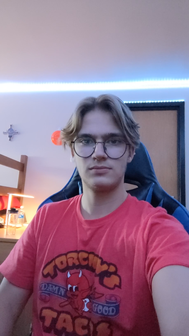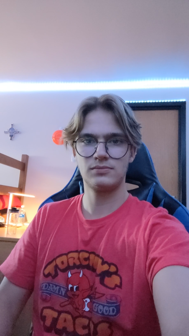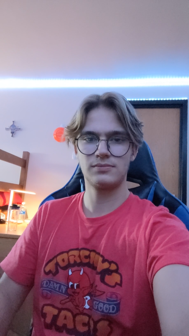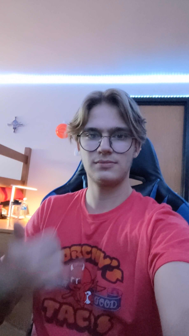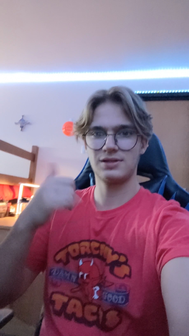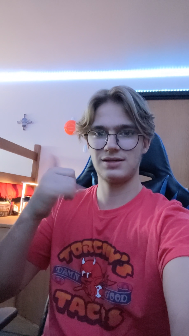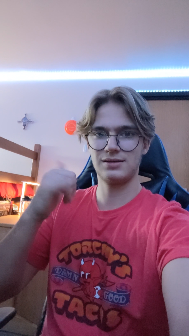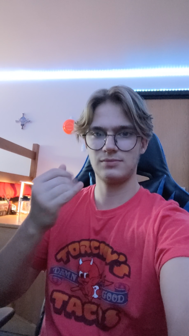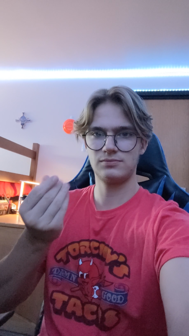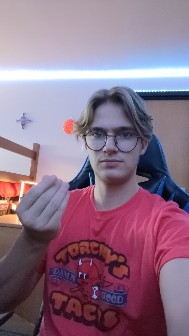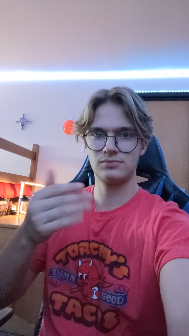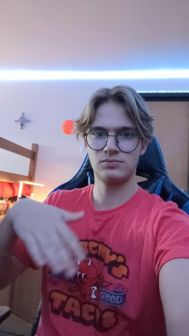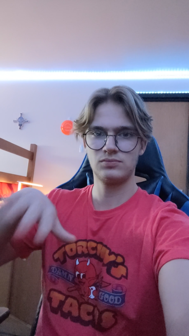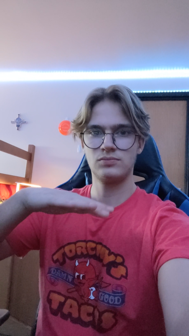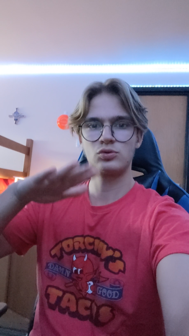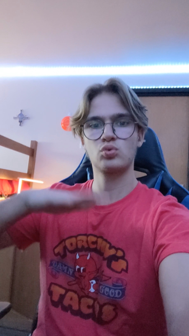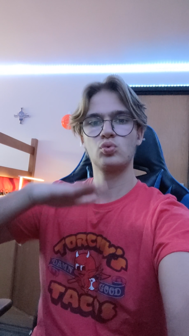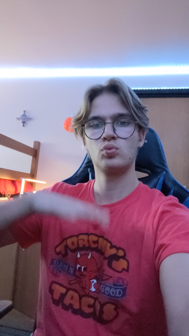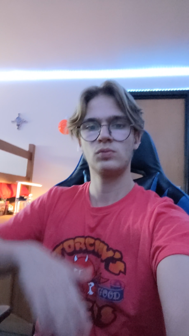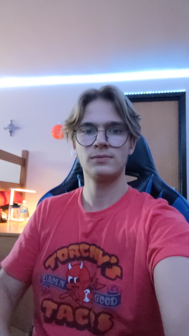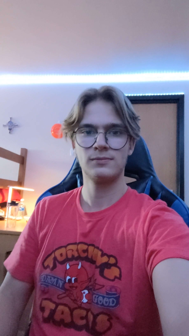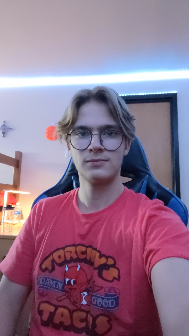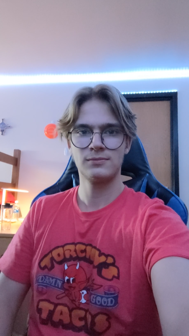playground